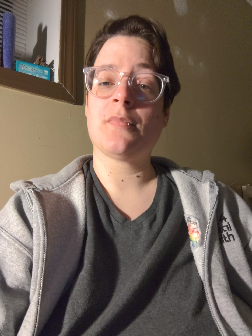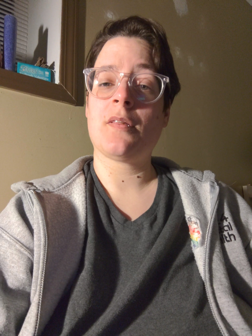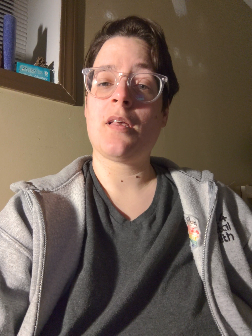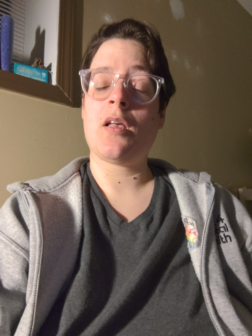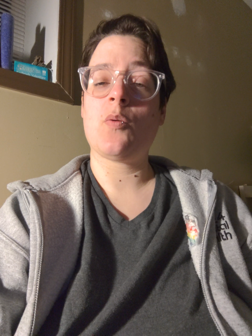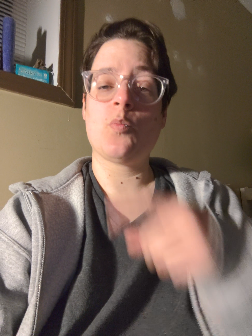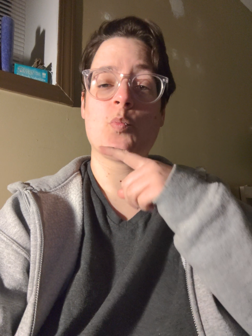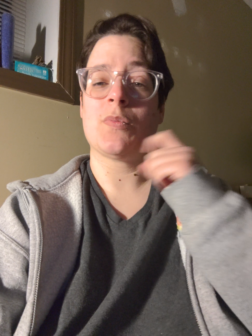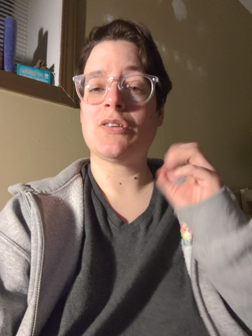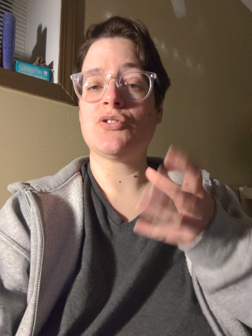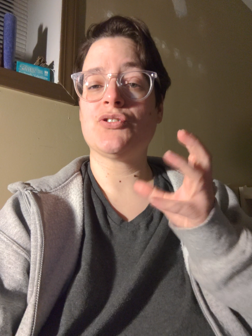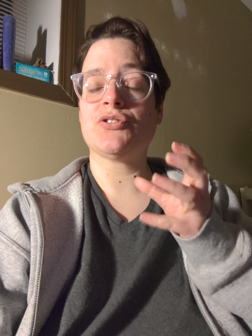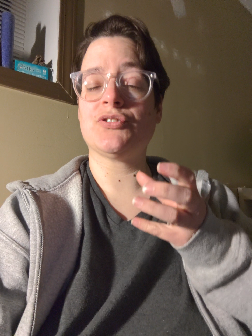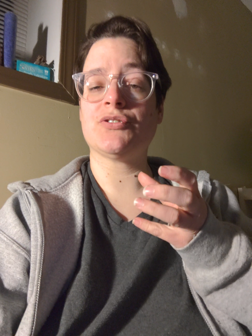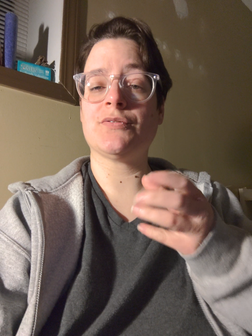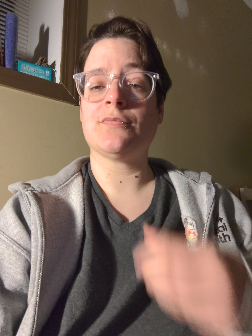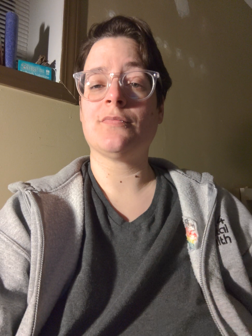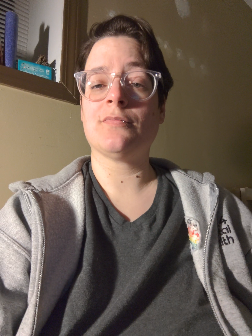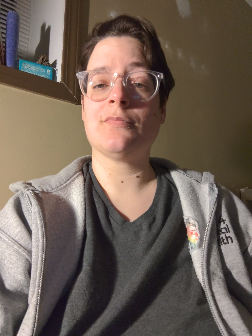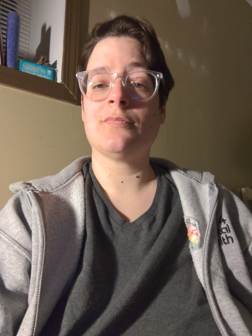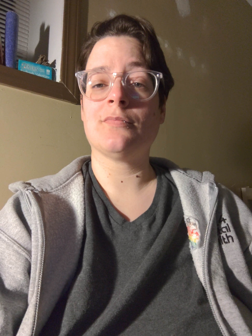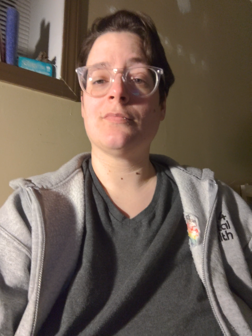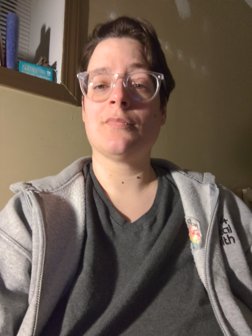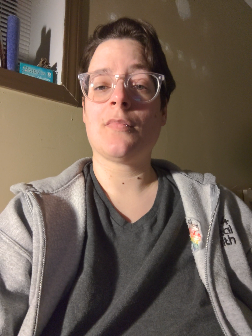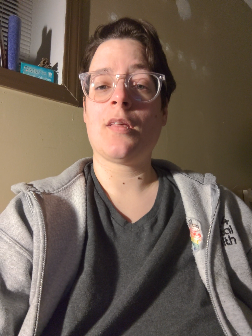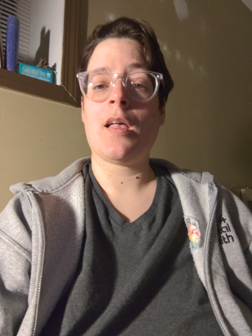dryer